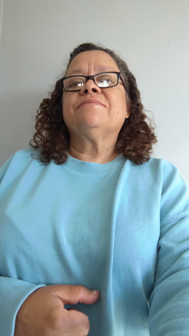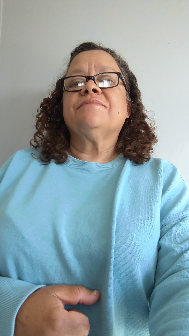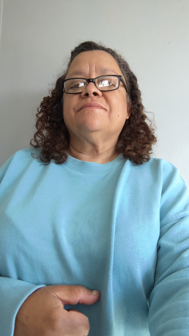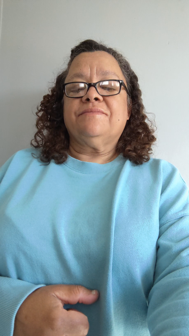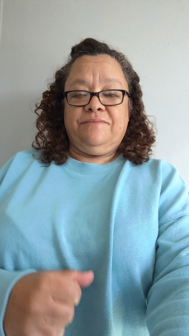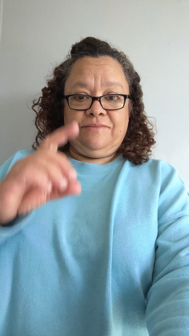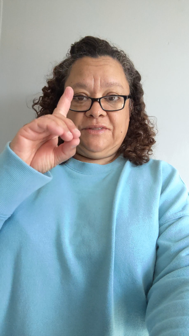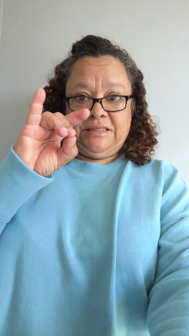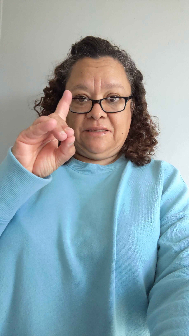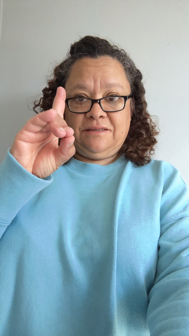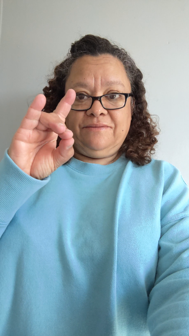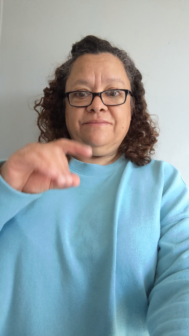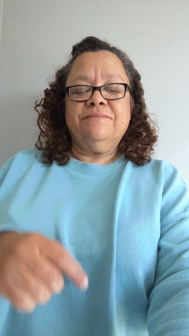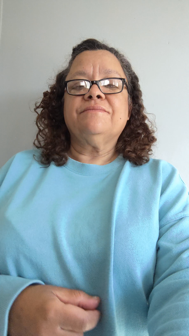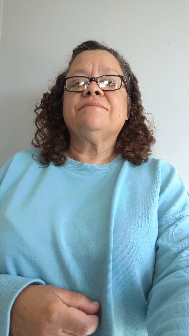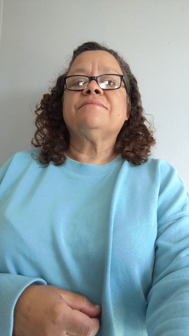did